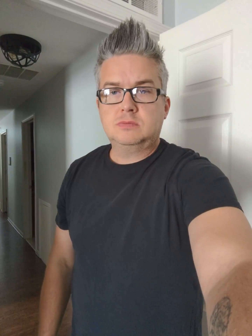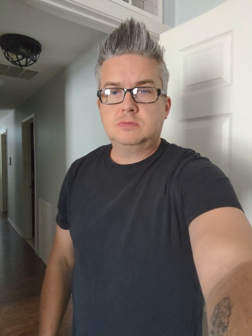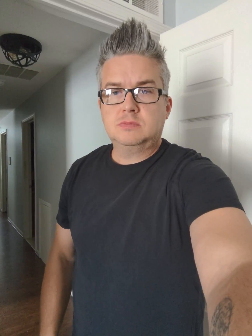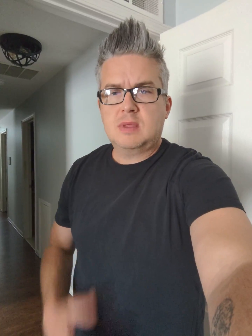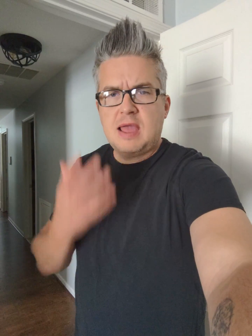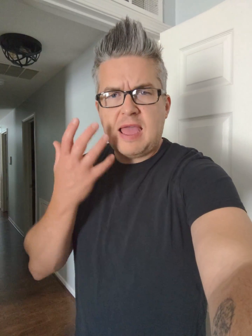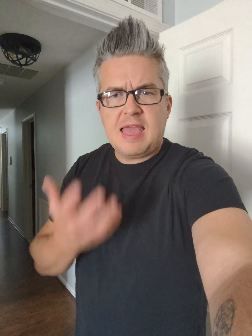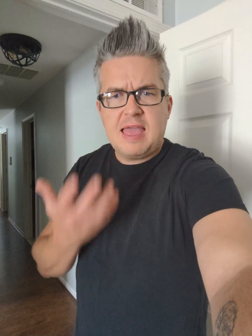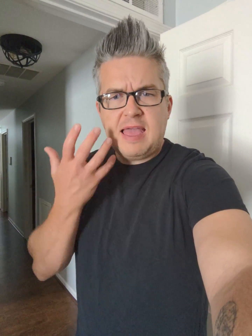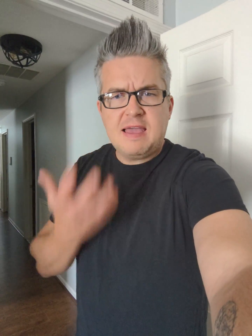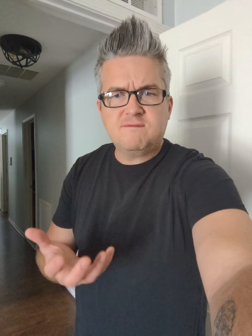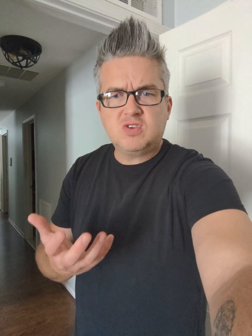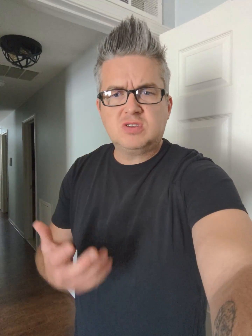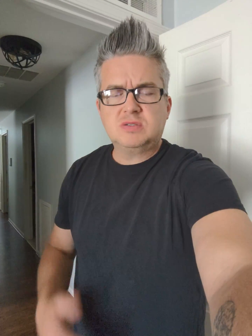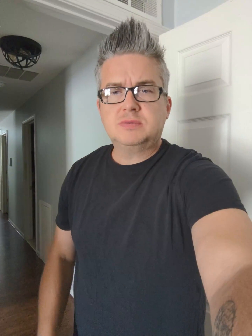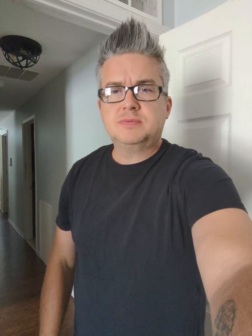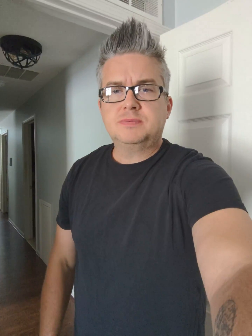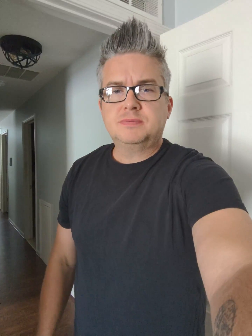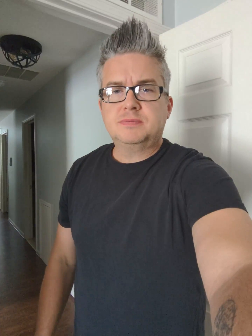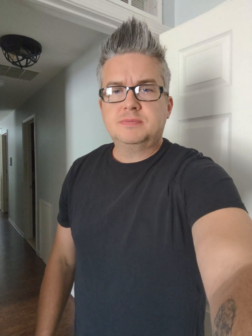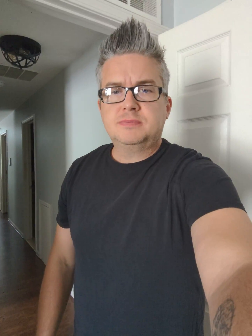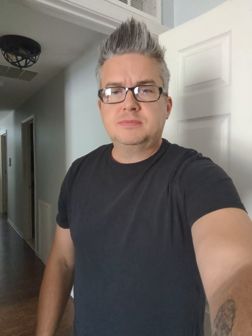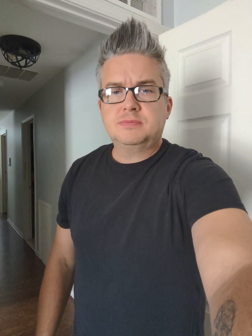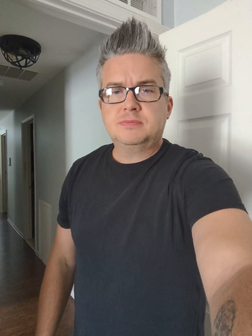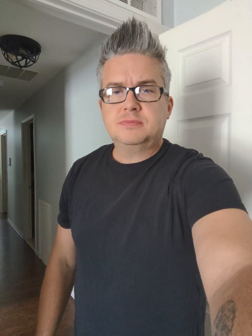heavy